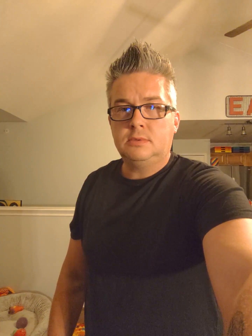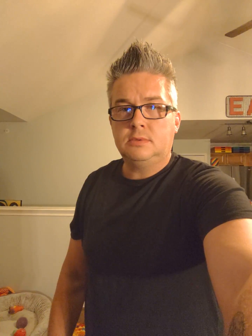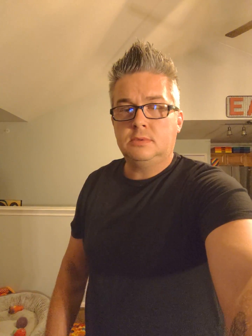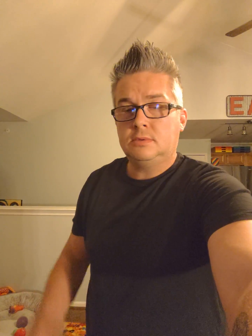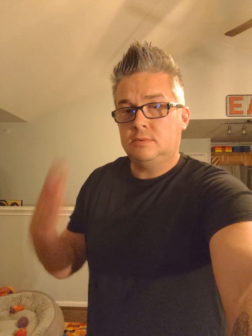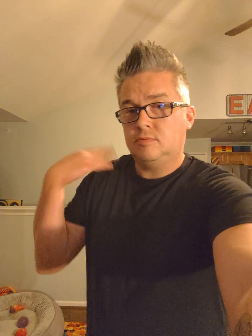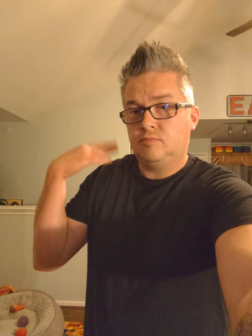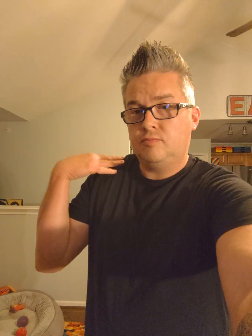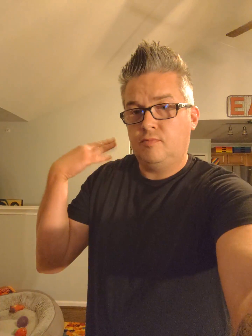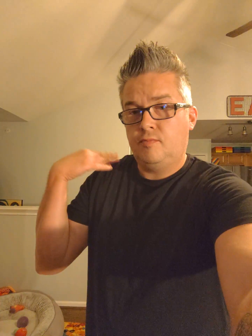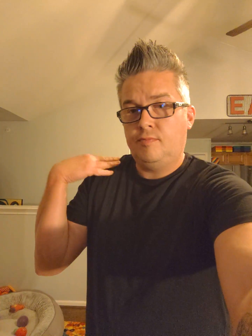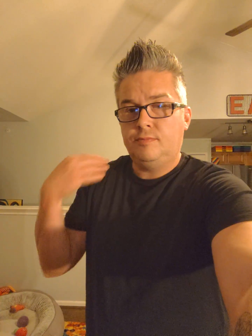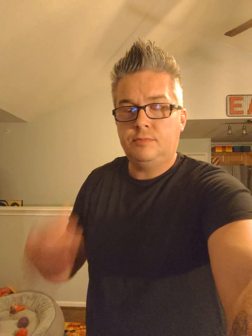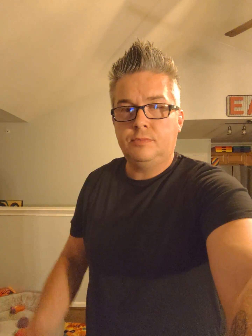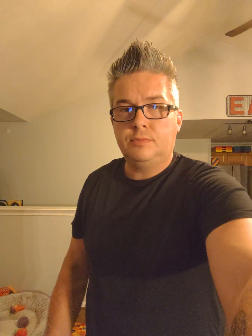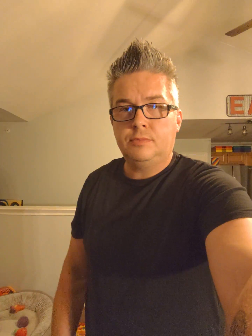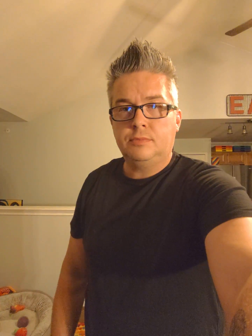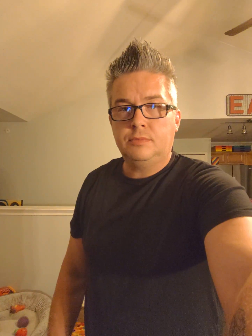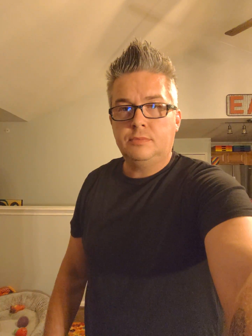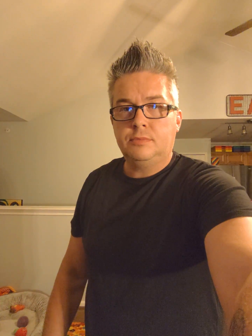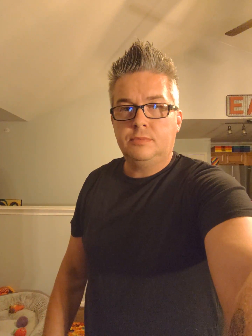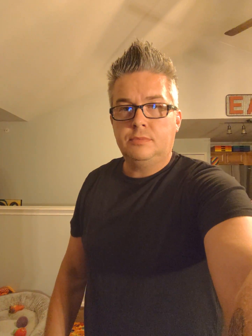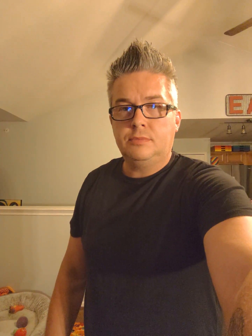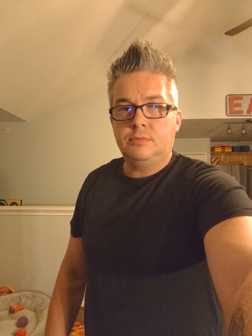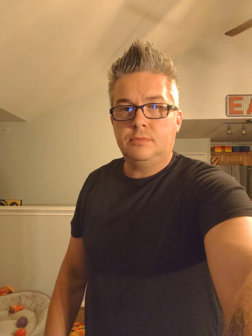shoulder